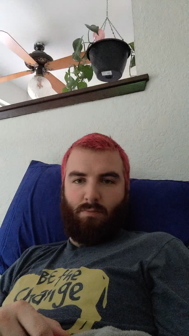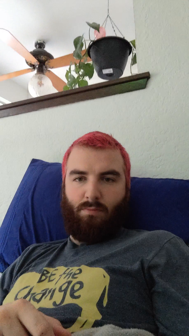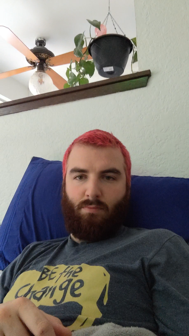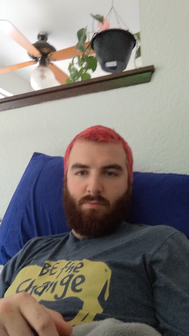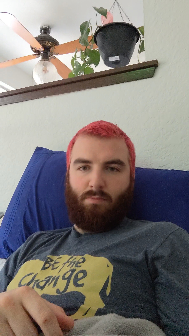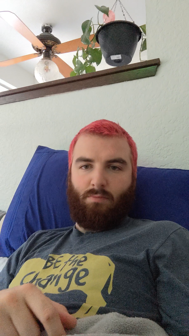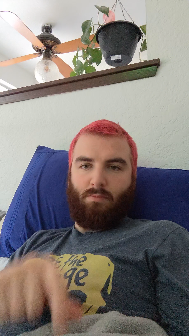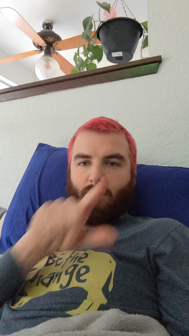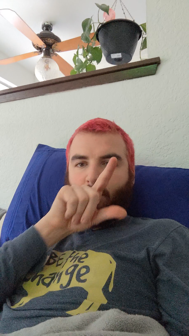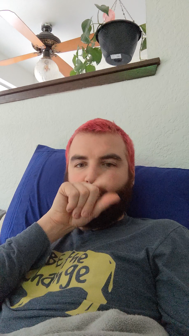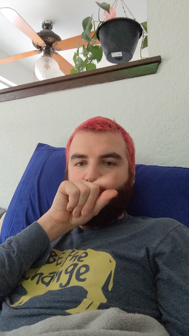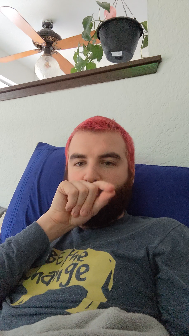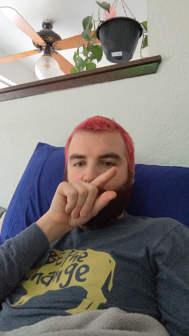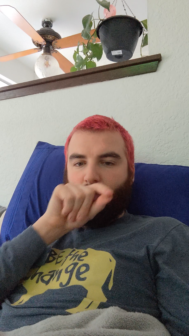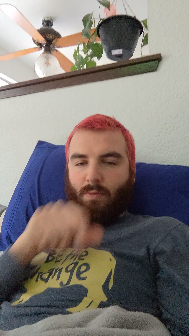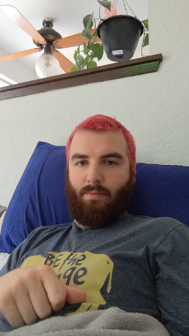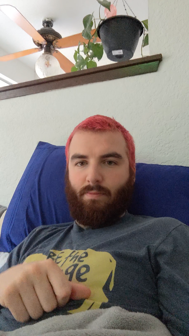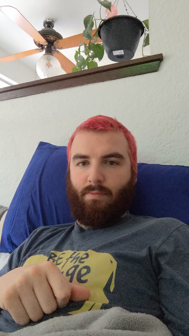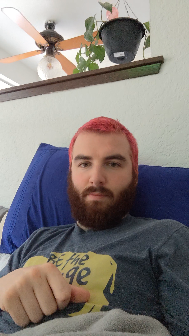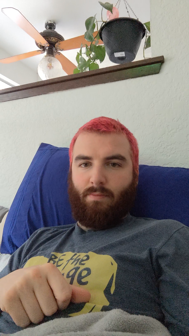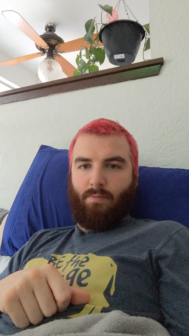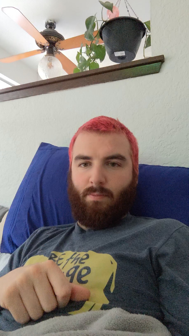chicken